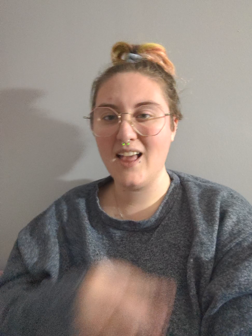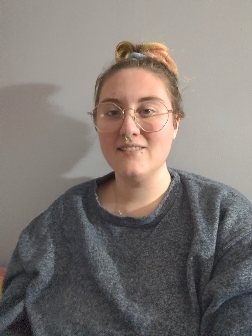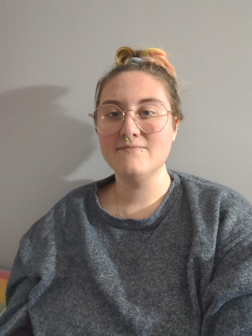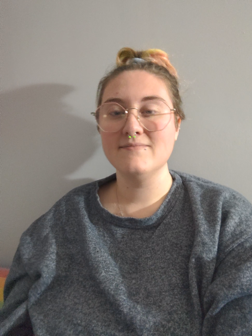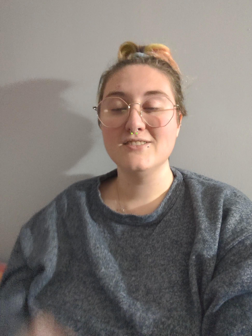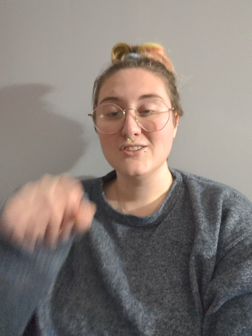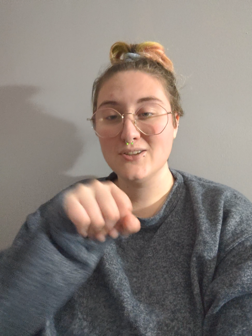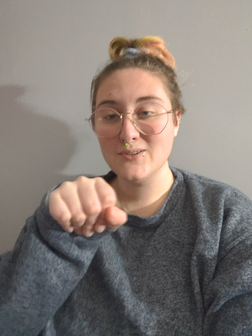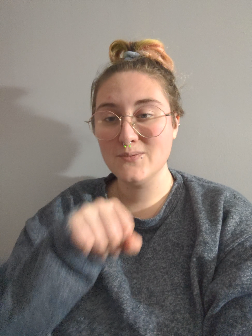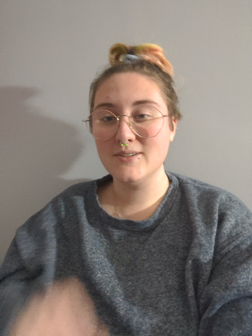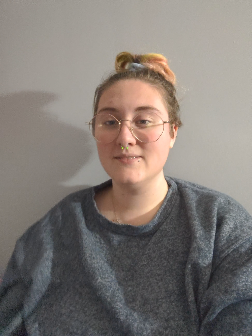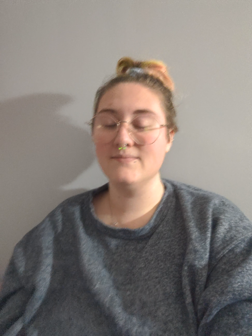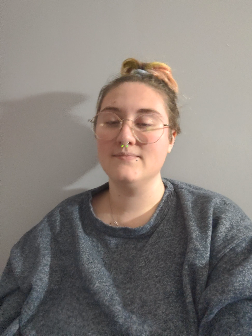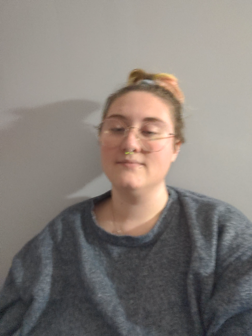shoe